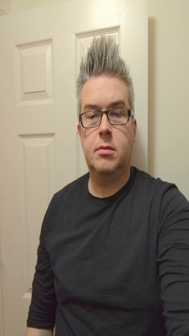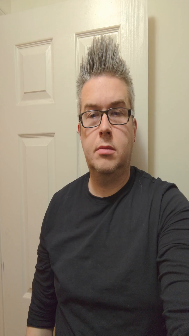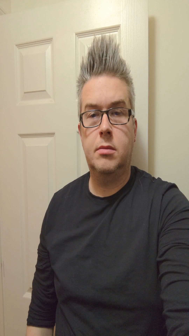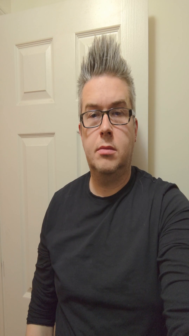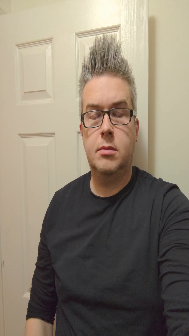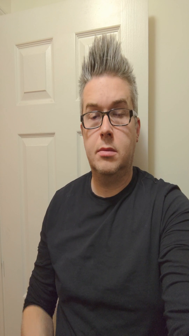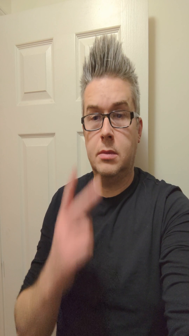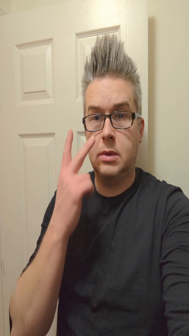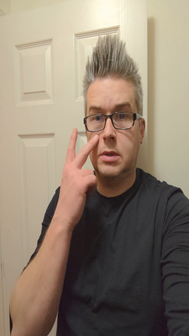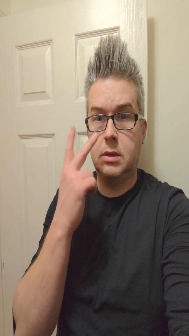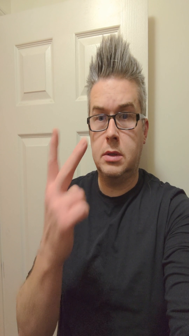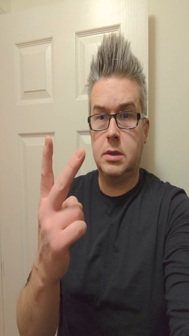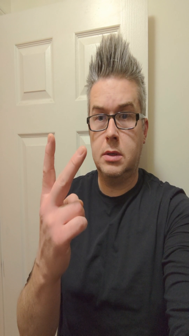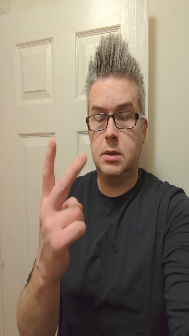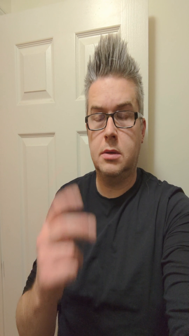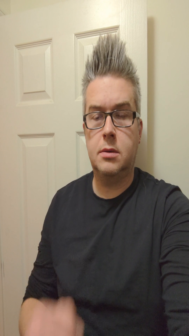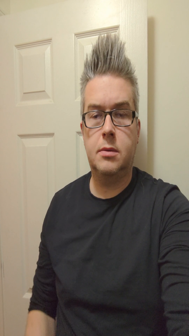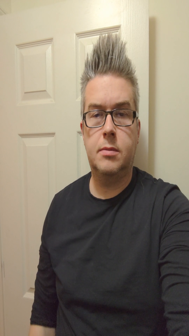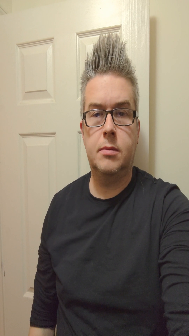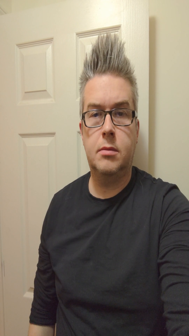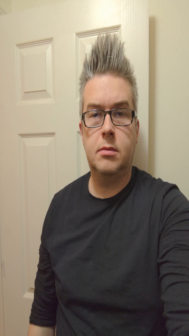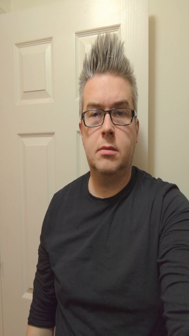see